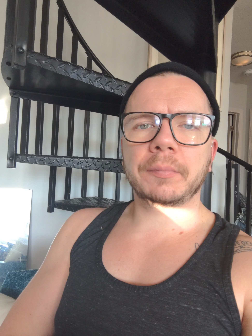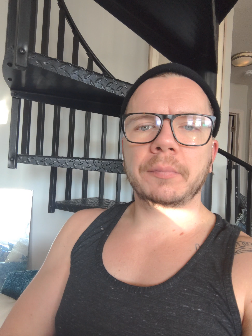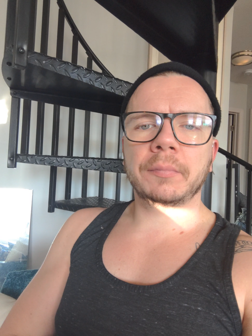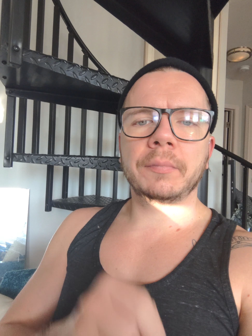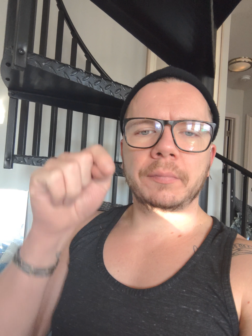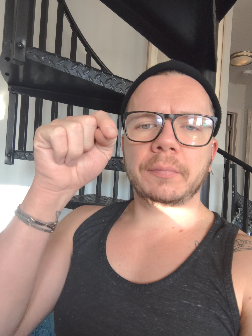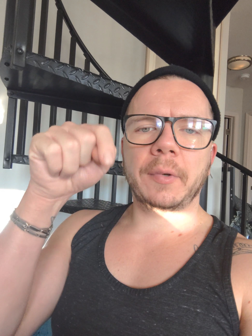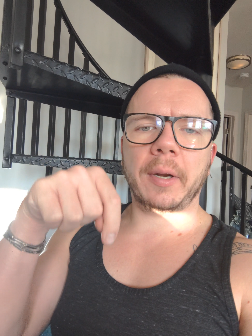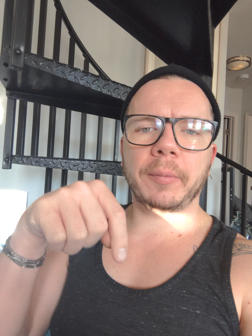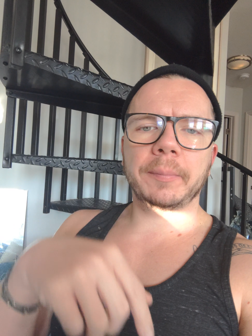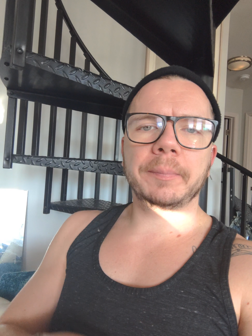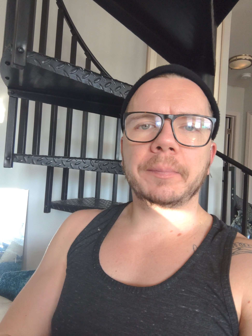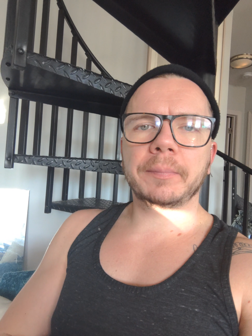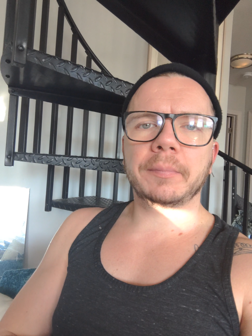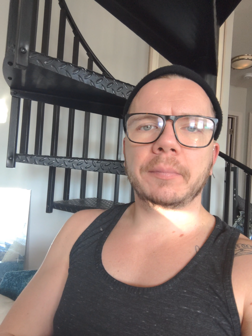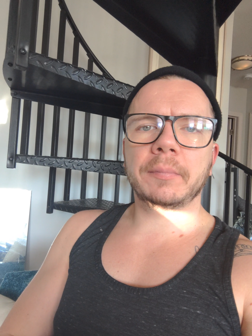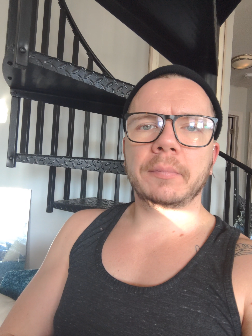down